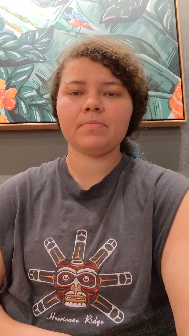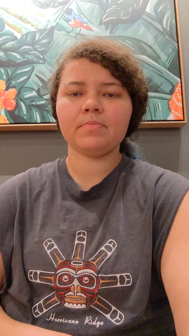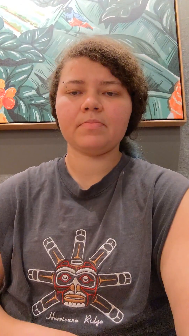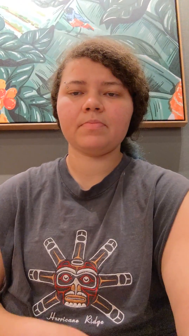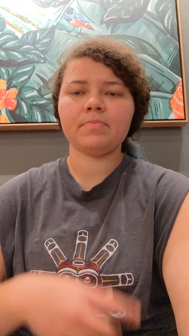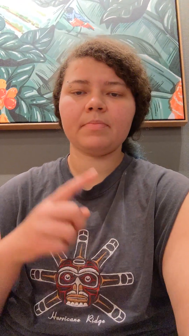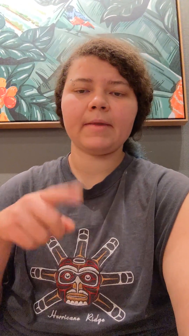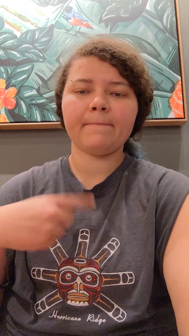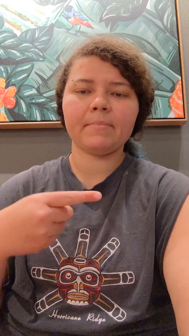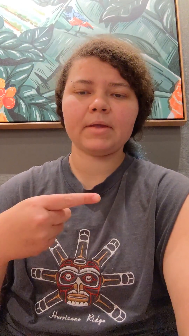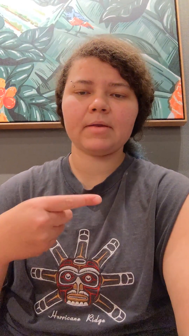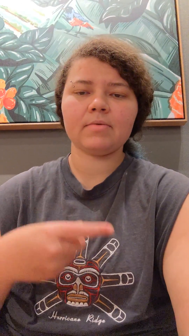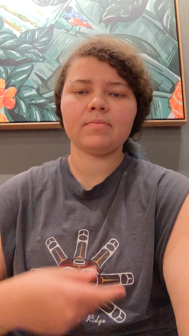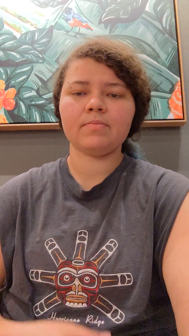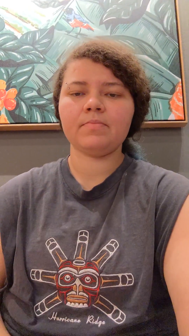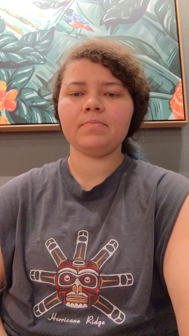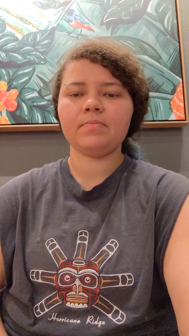about